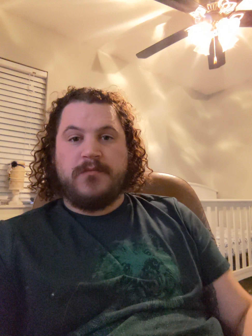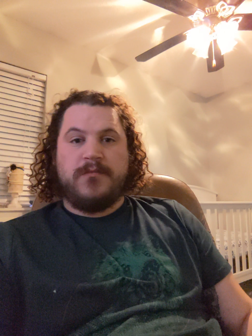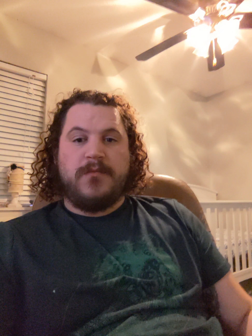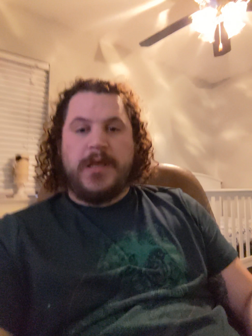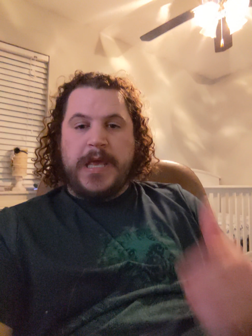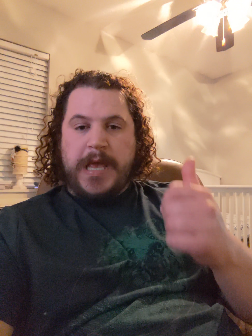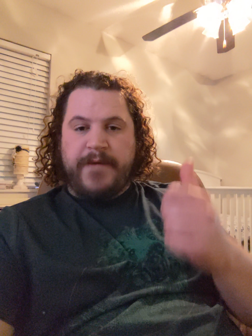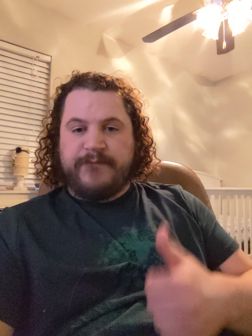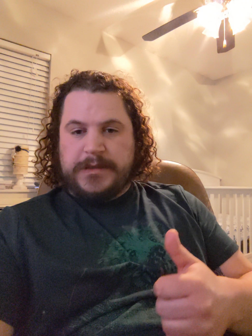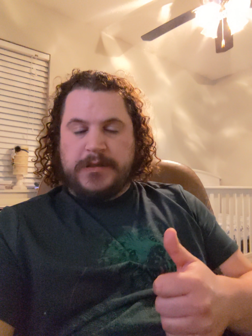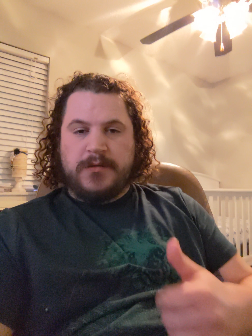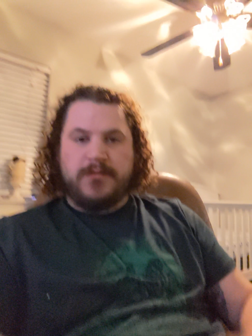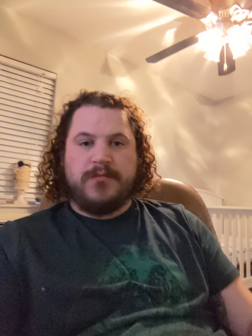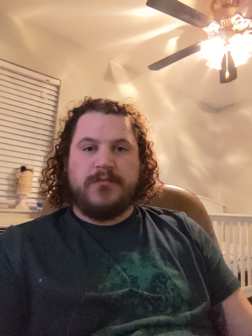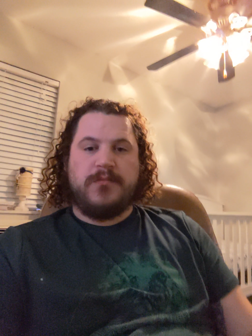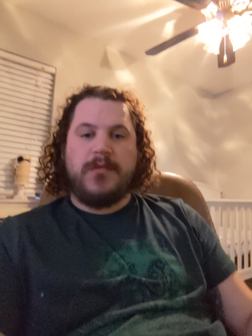every